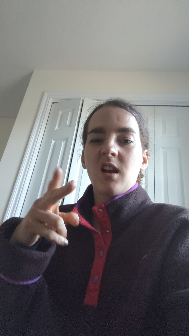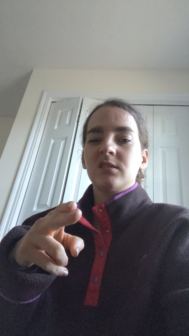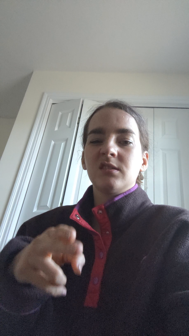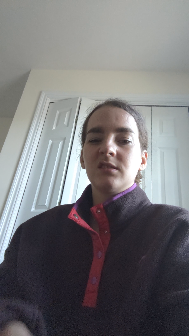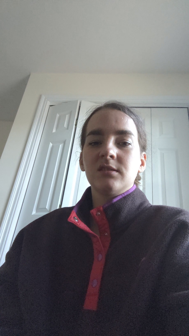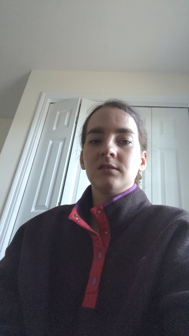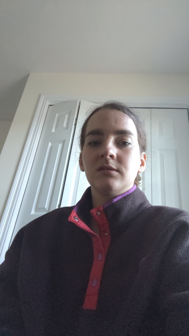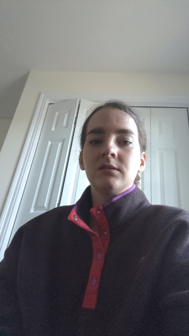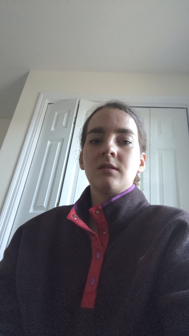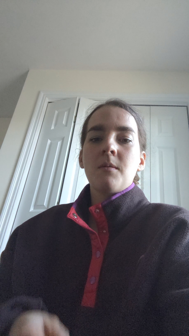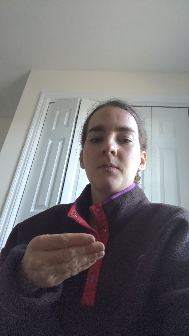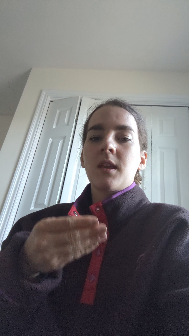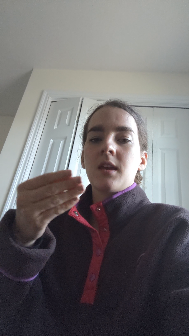buy